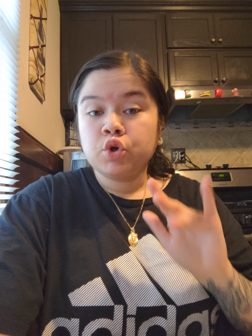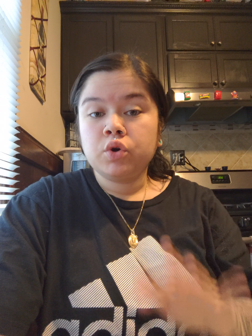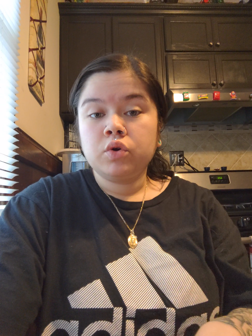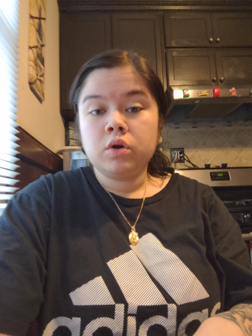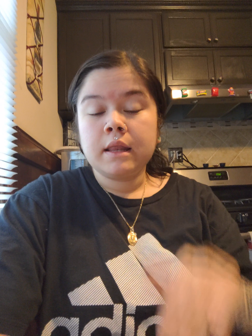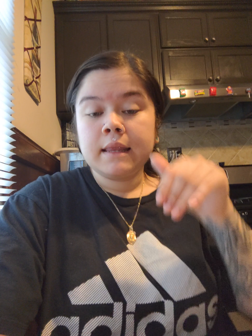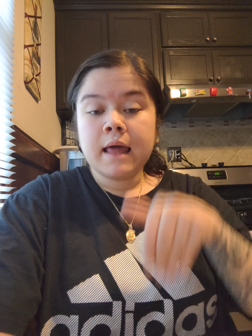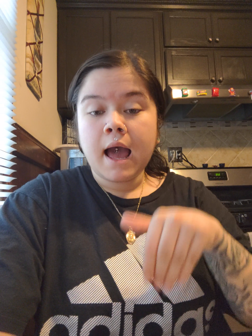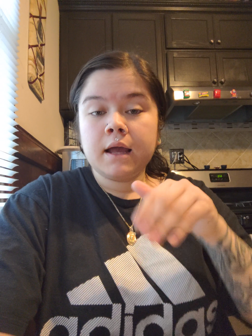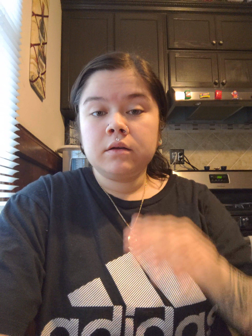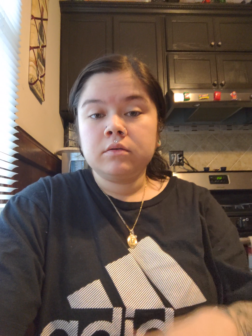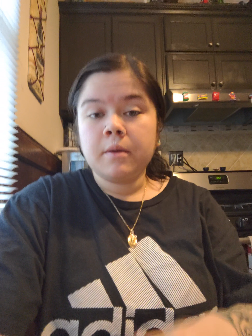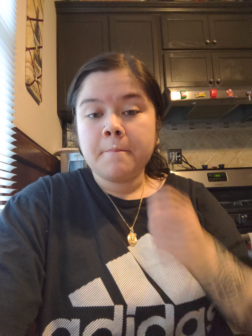night